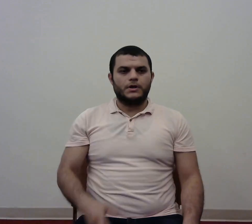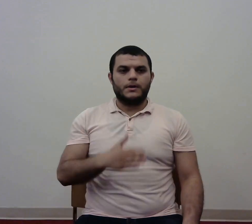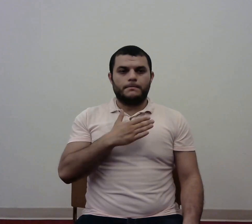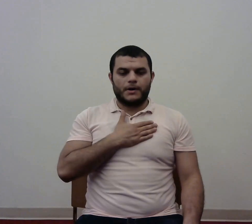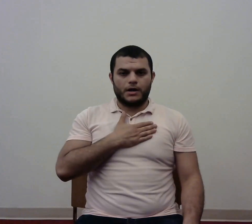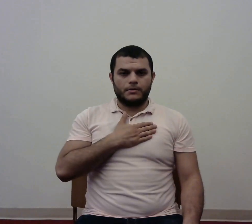mən